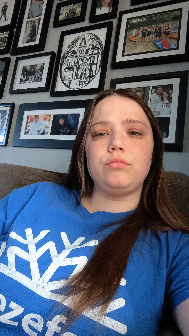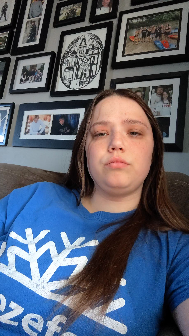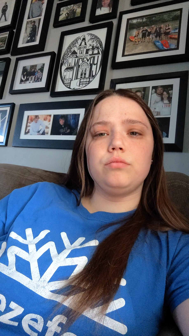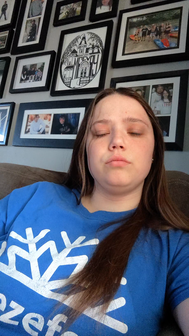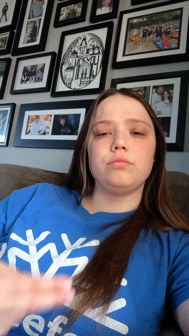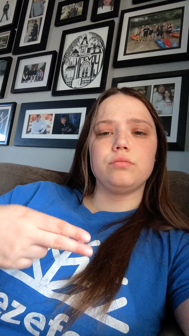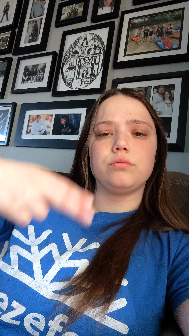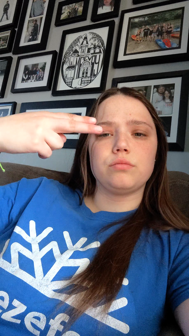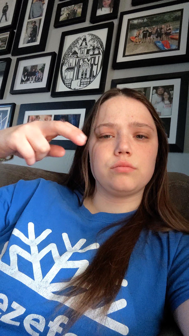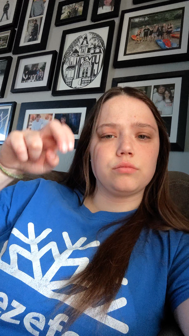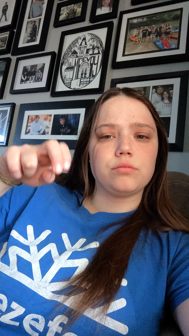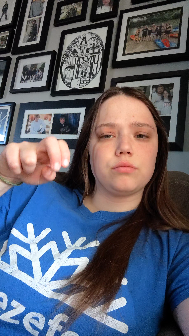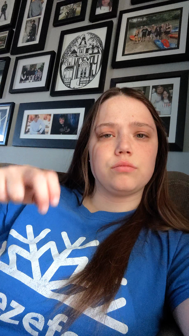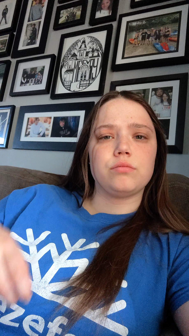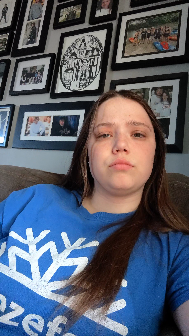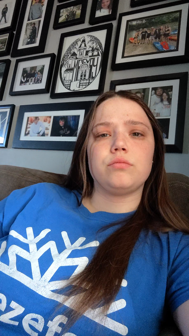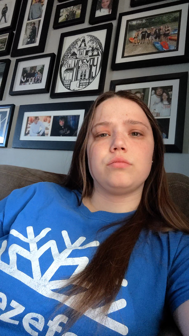high chair